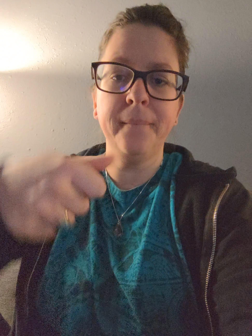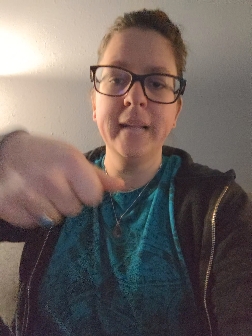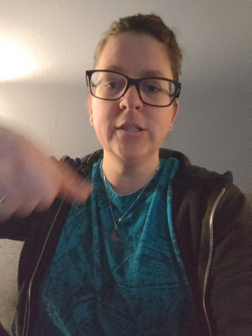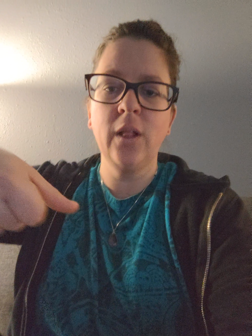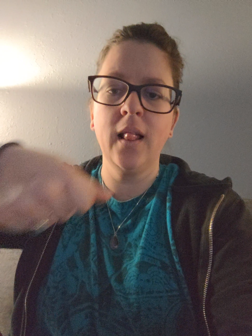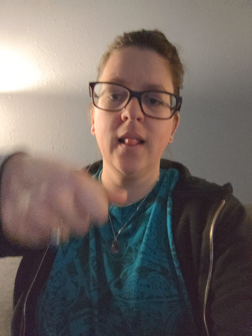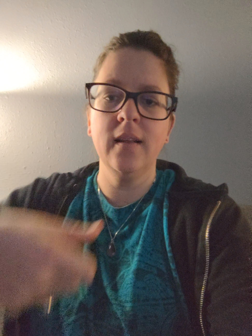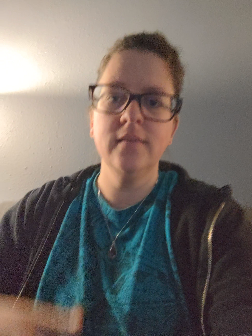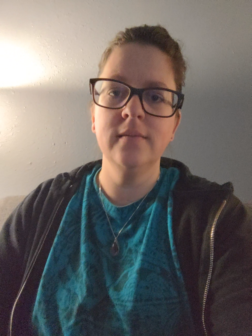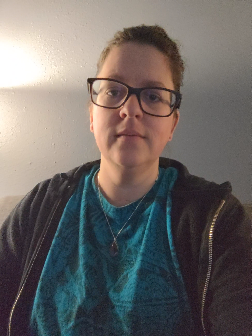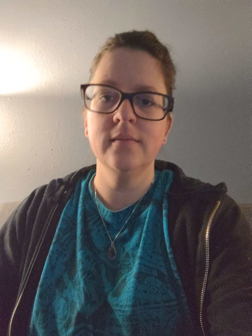puzzle